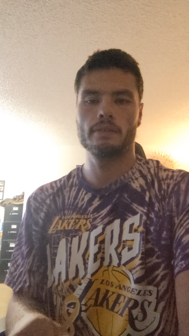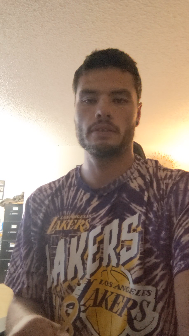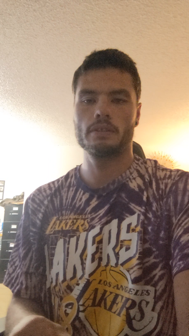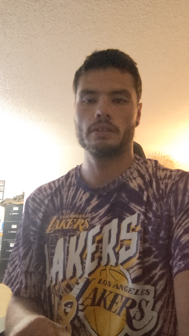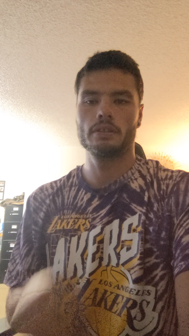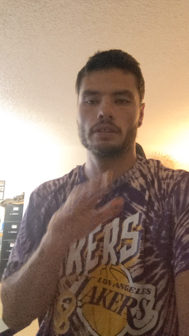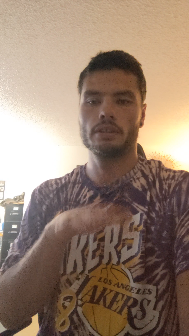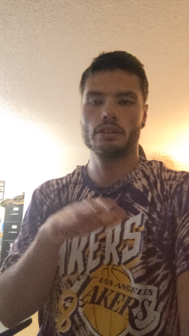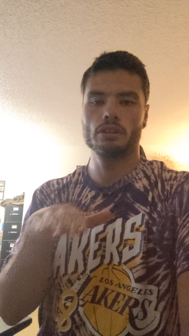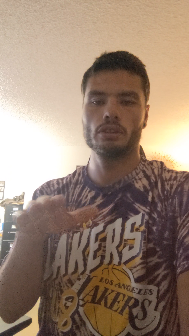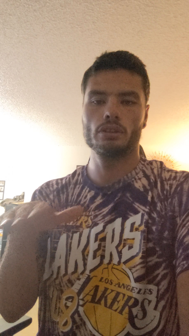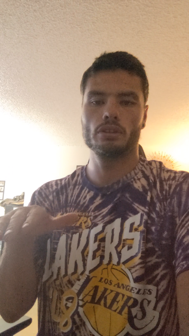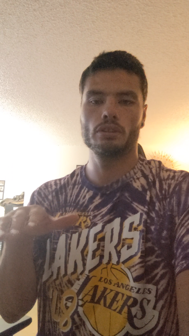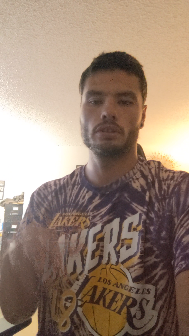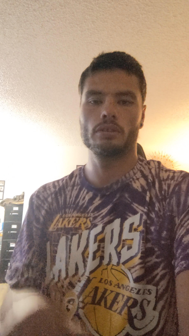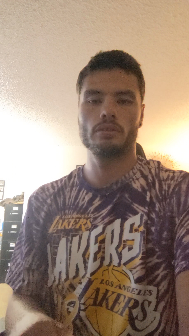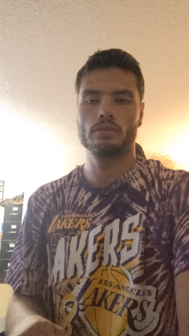children